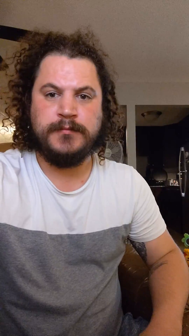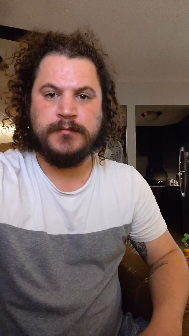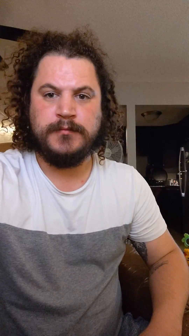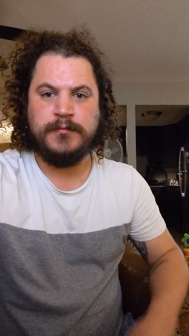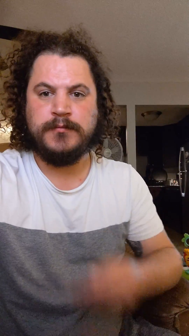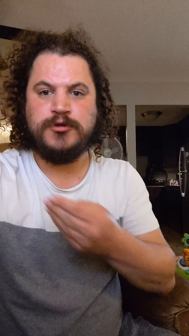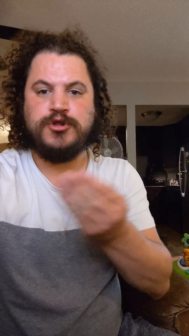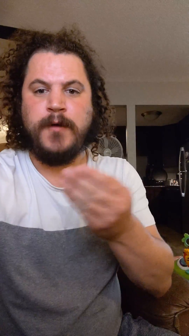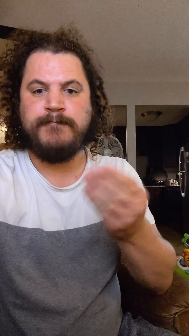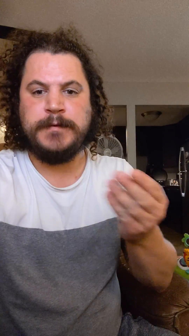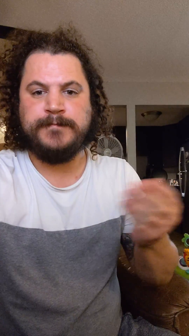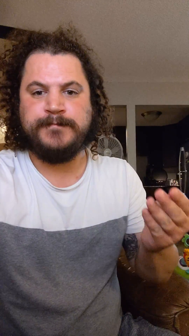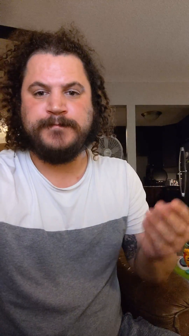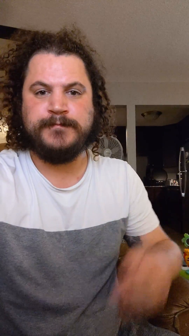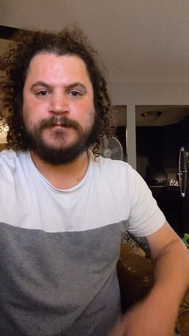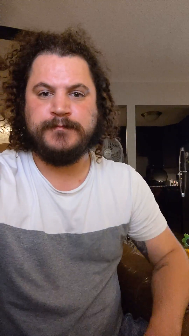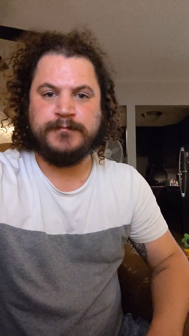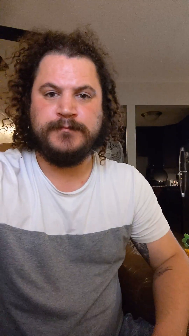shopping